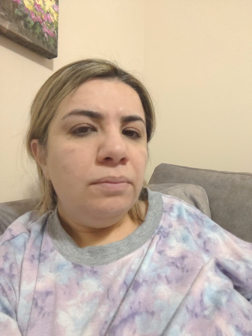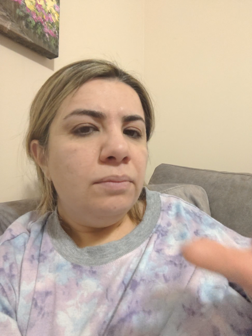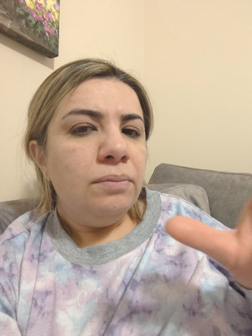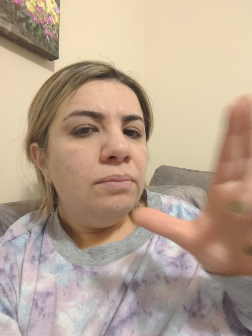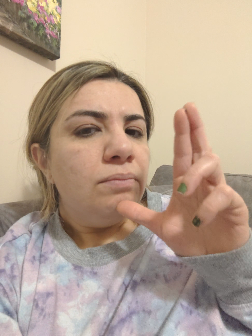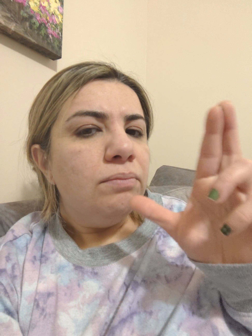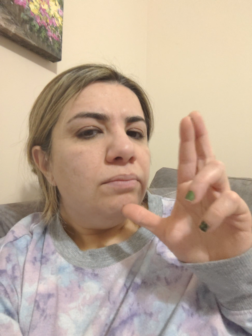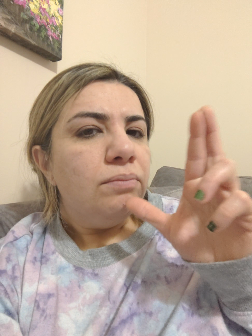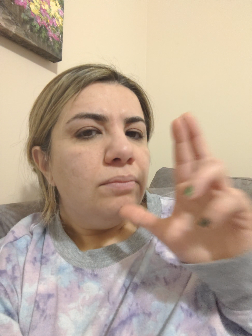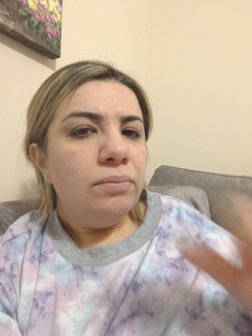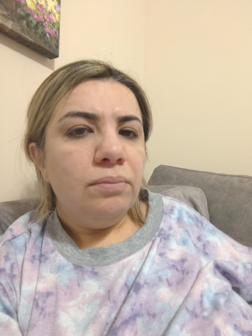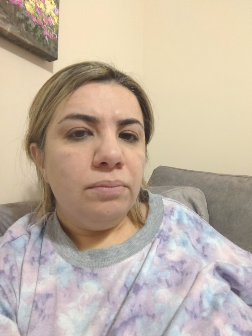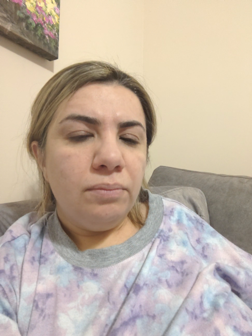hen